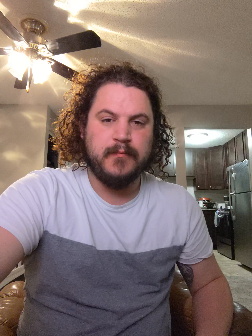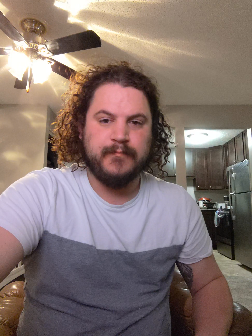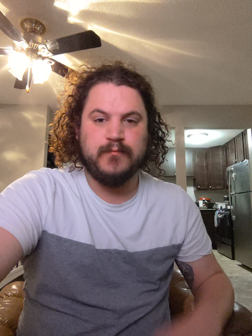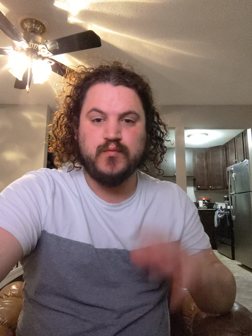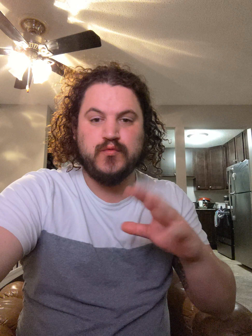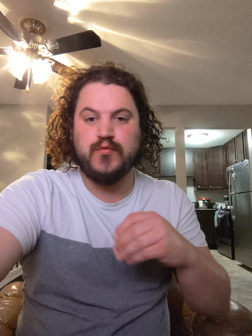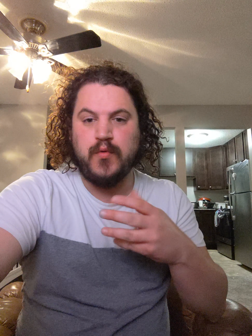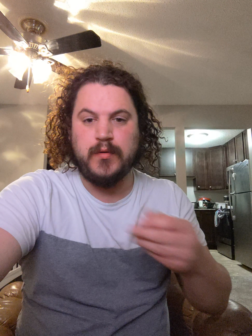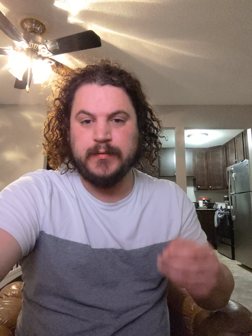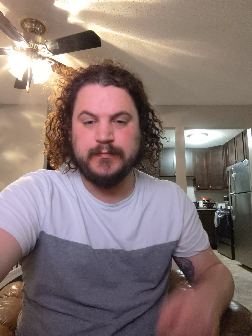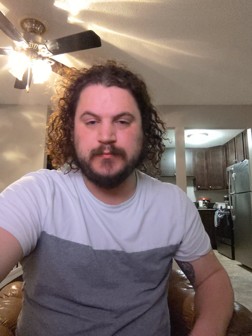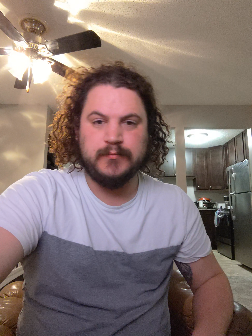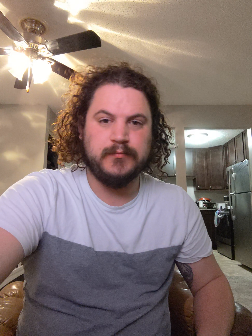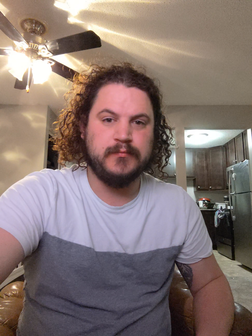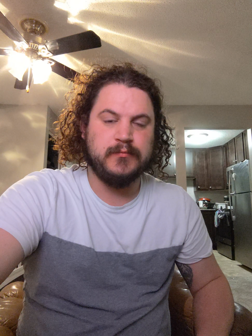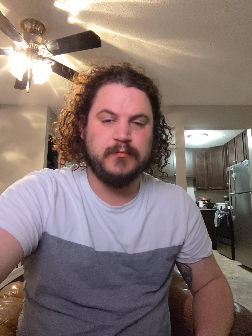story